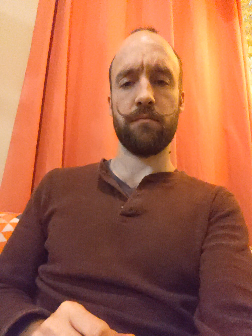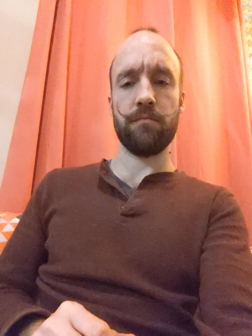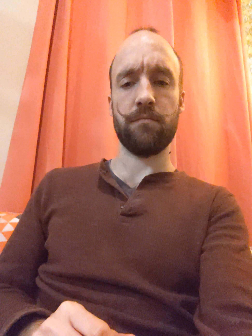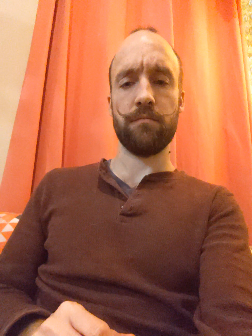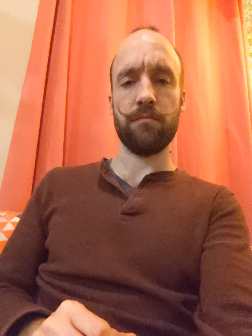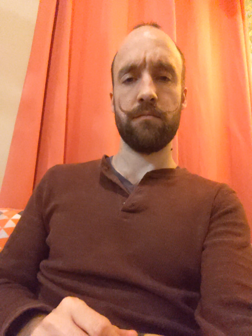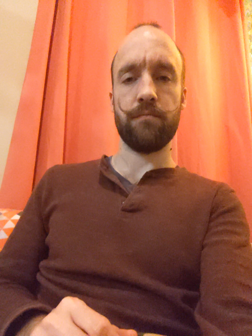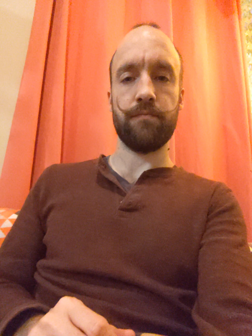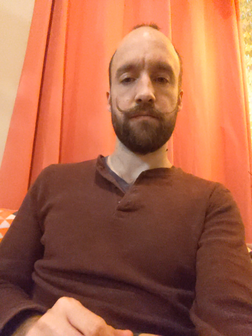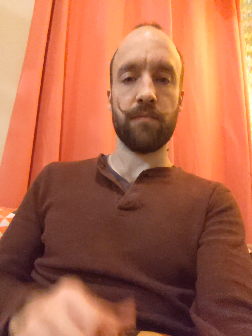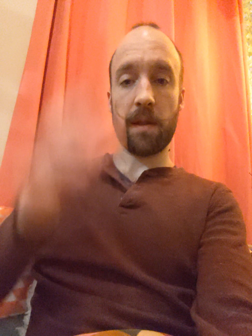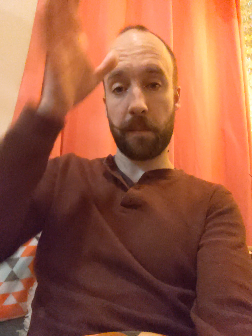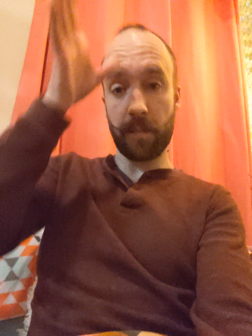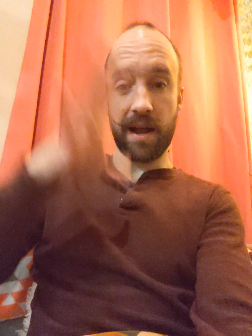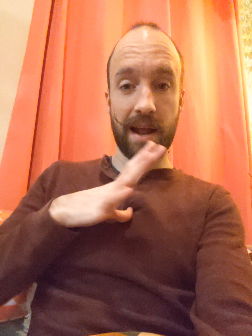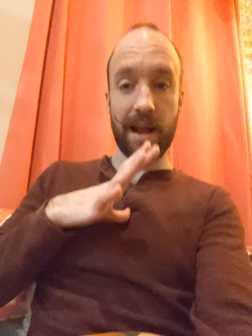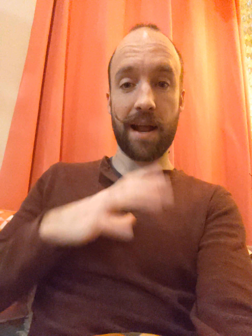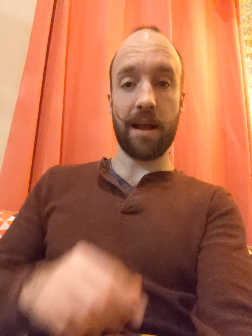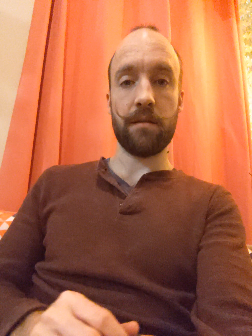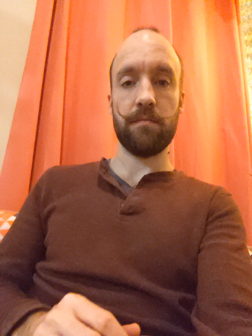man